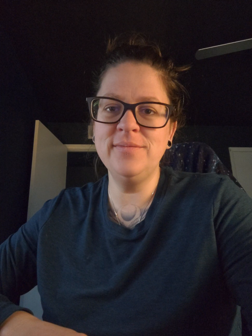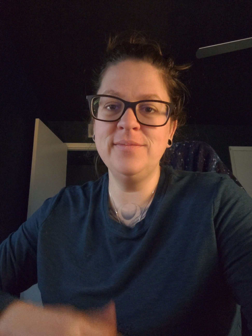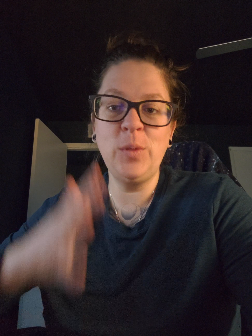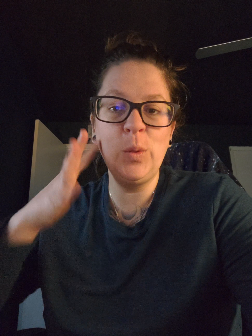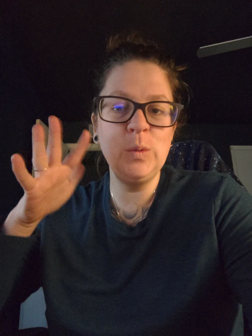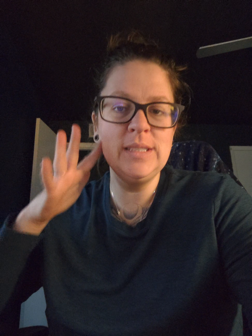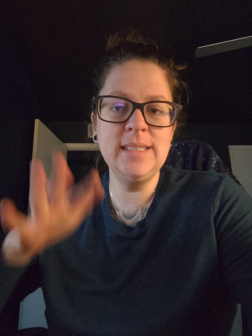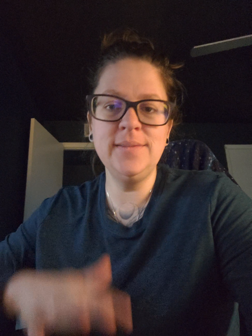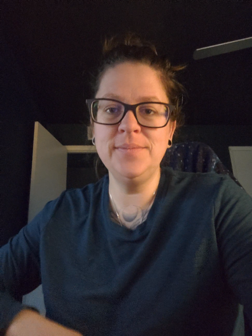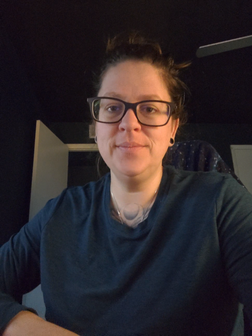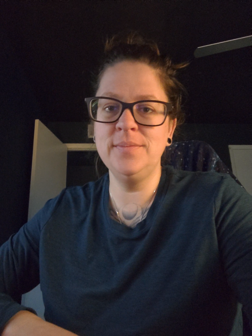noisy